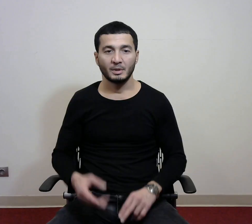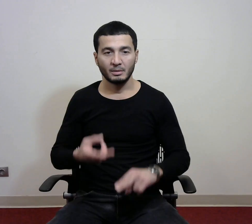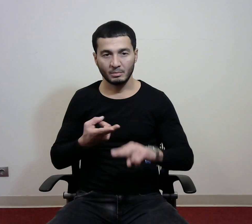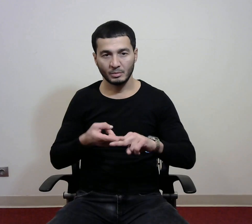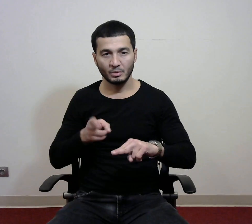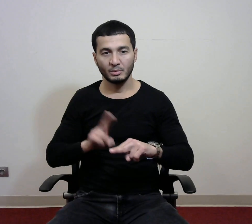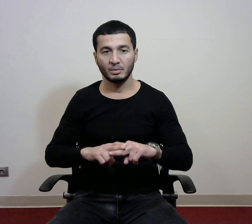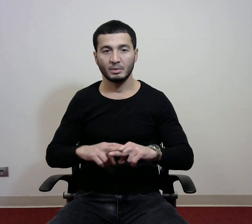bu